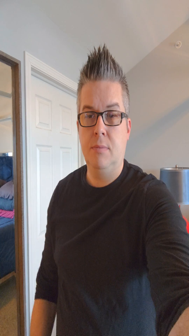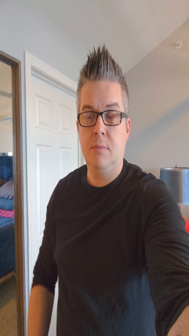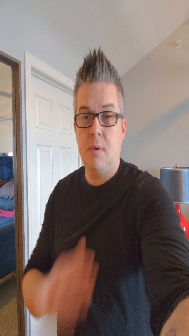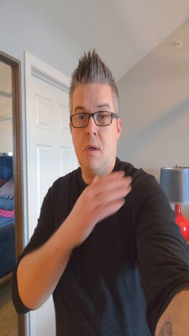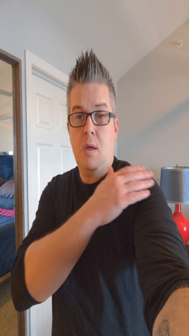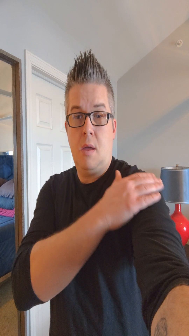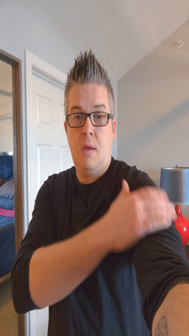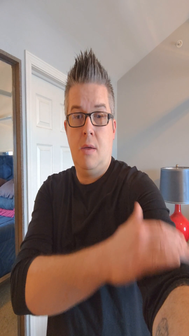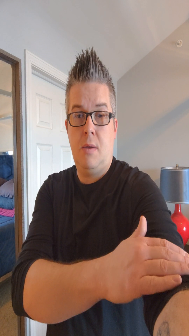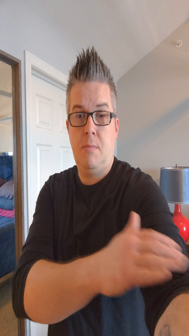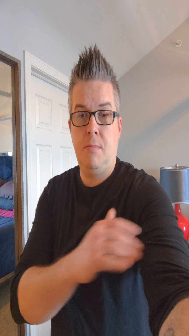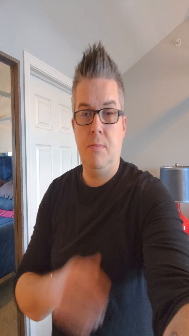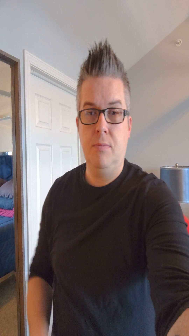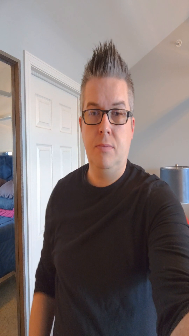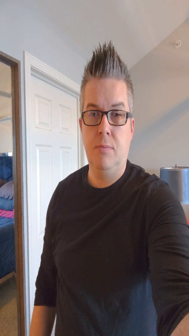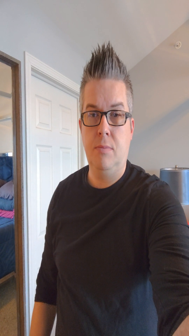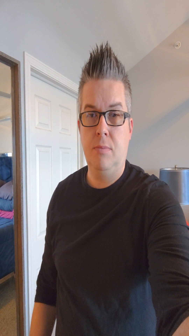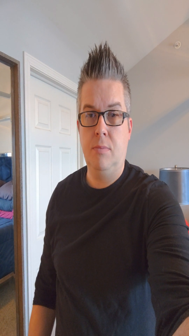arm